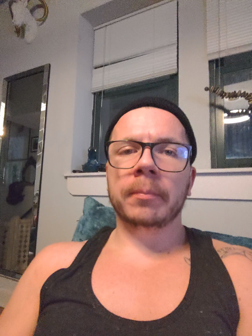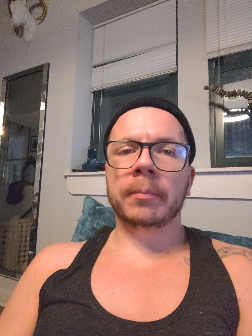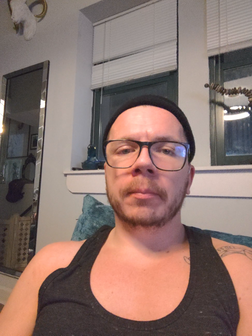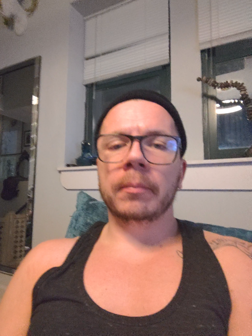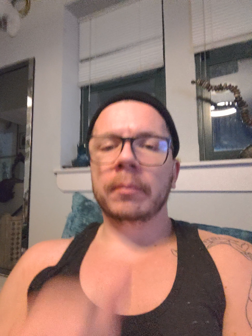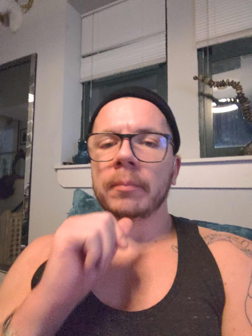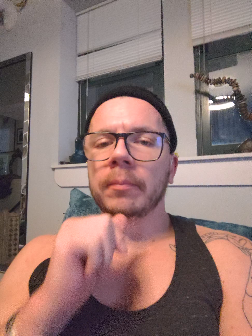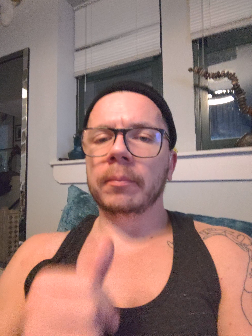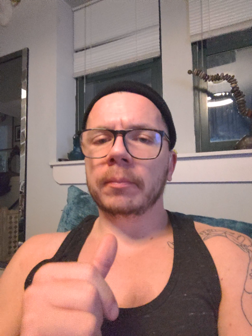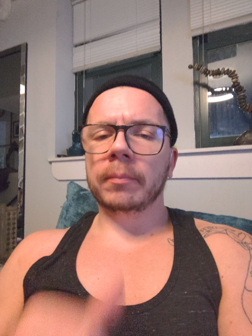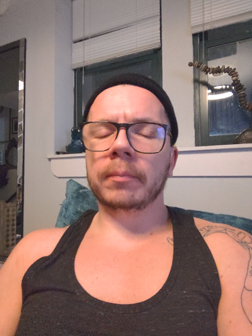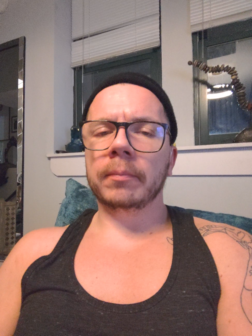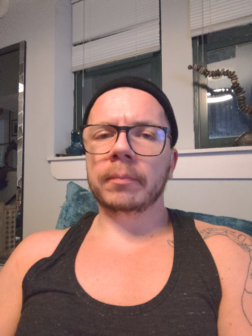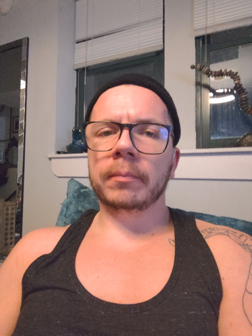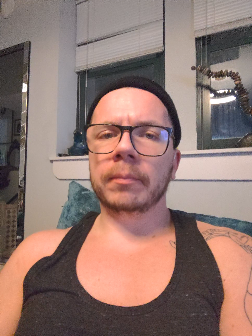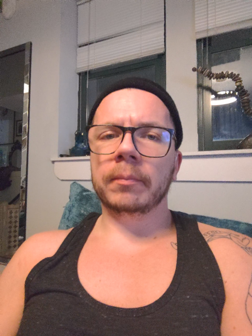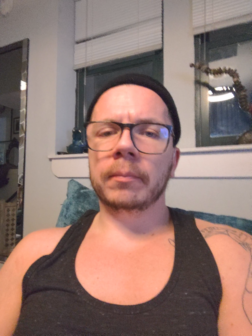not